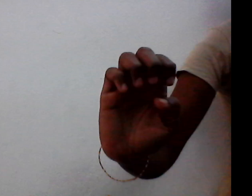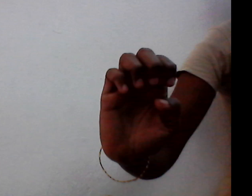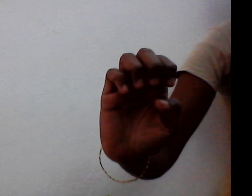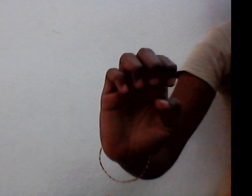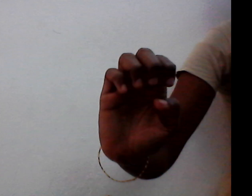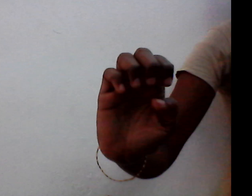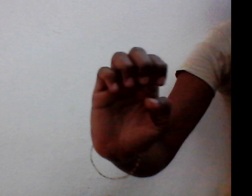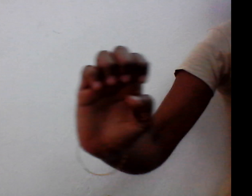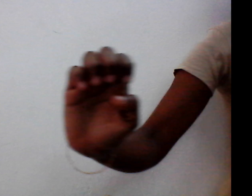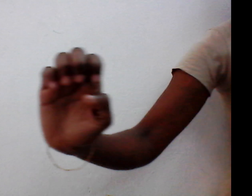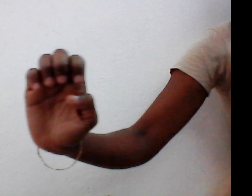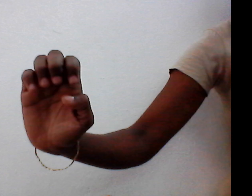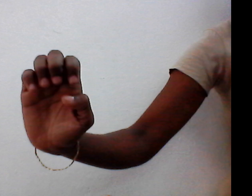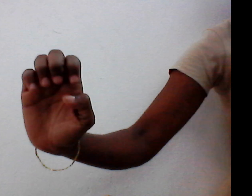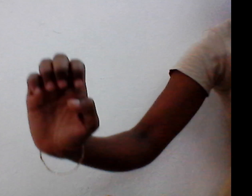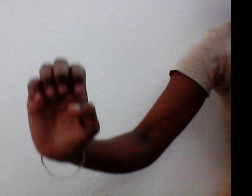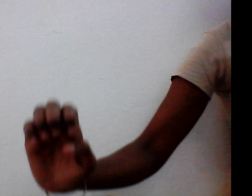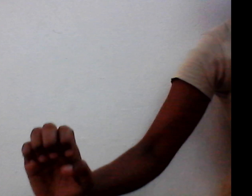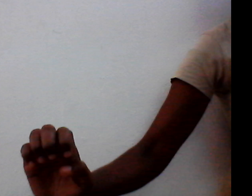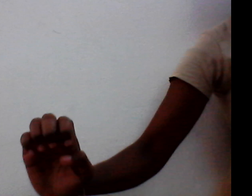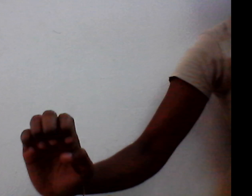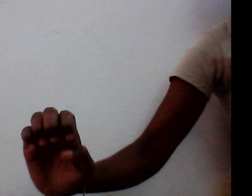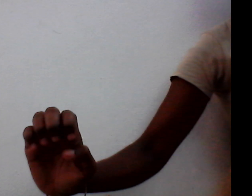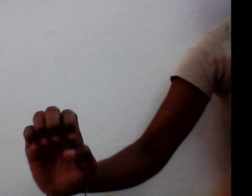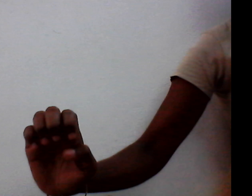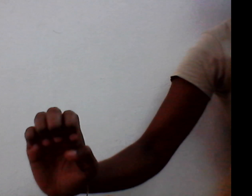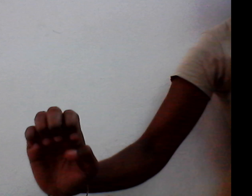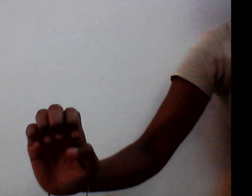ഈ